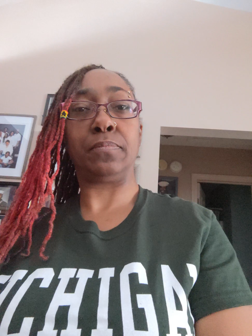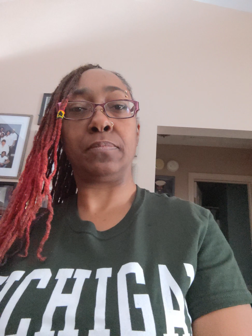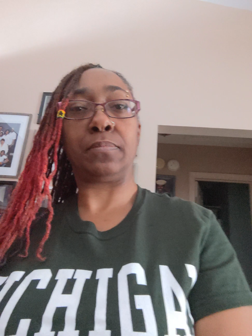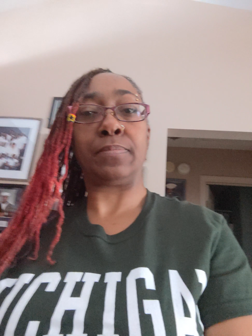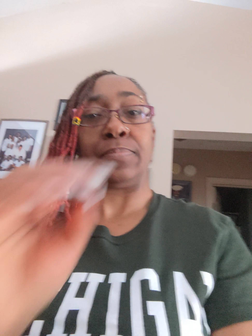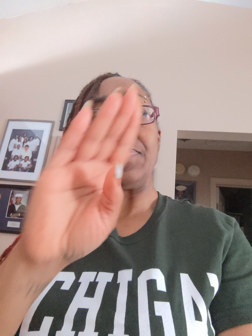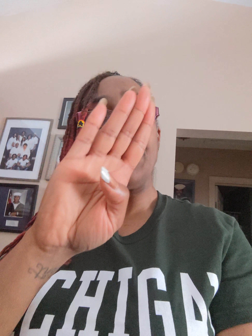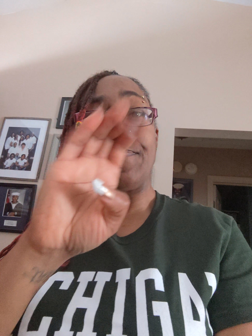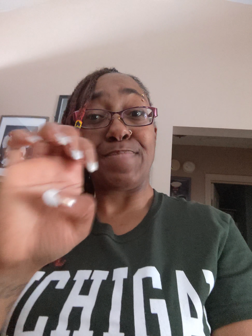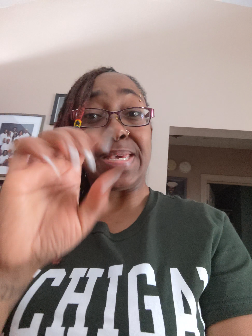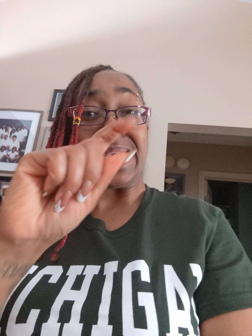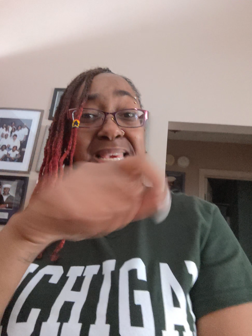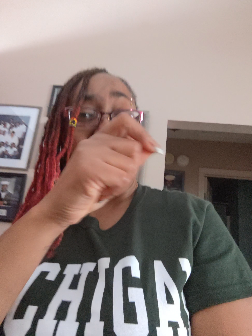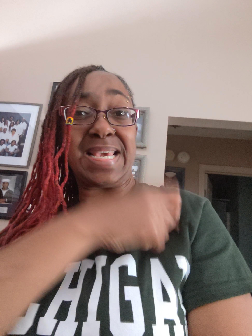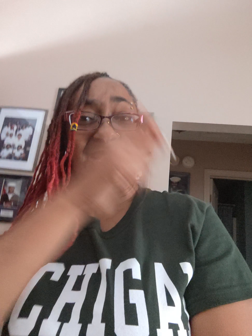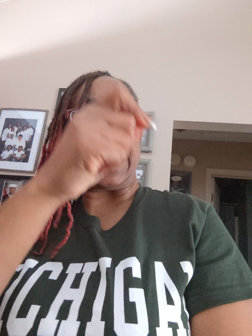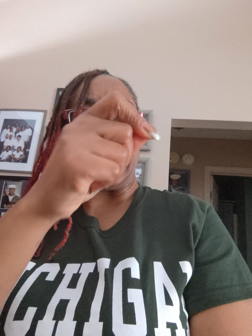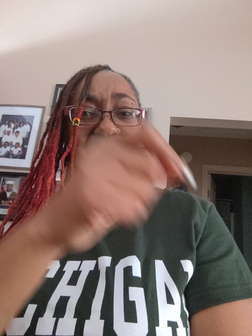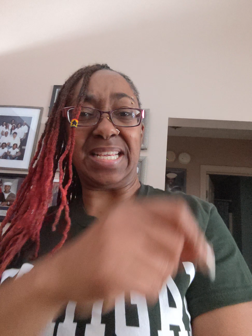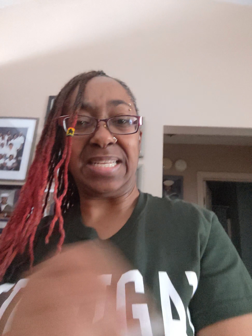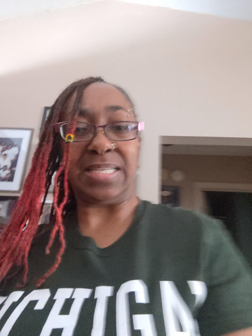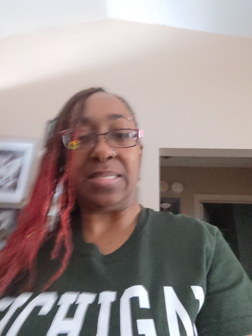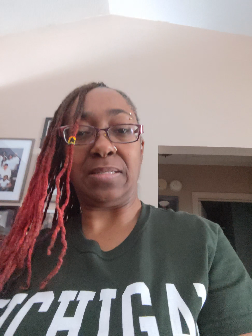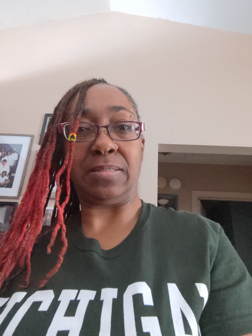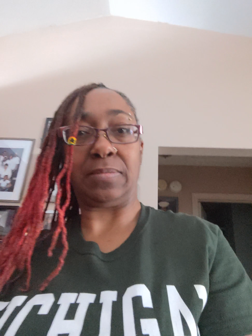bee